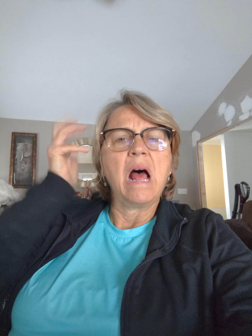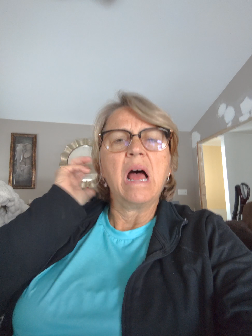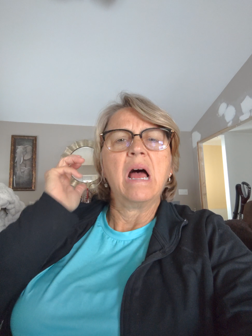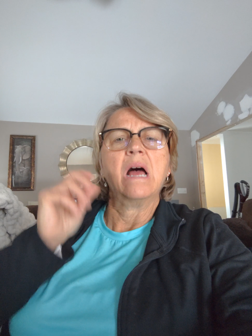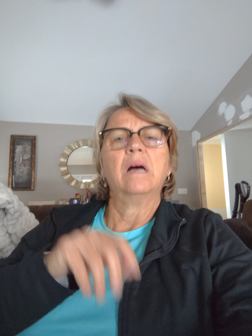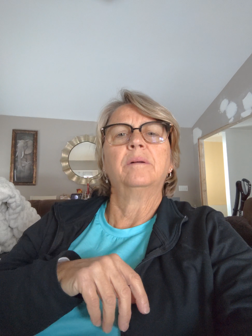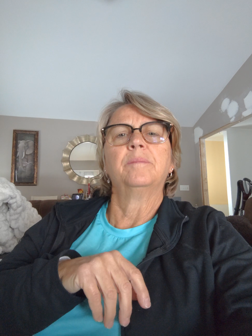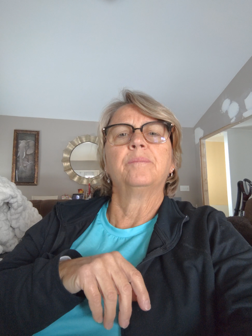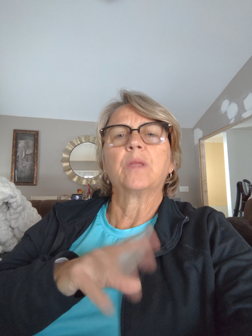lion